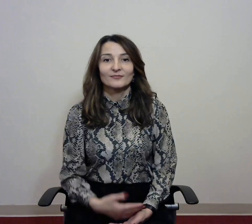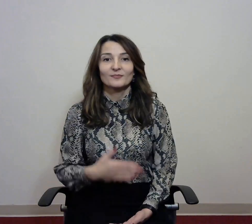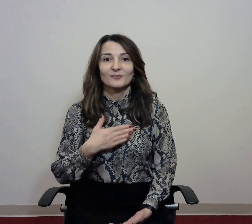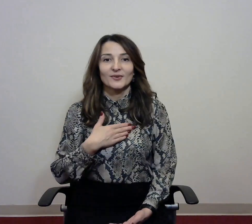mənim